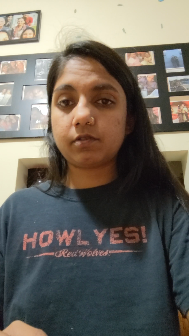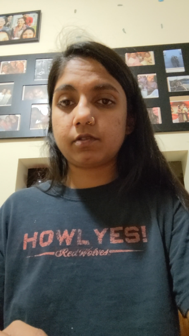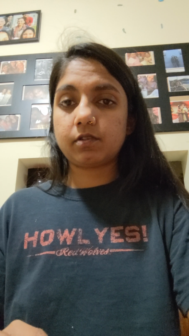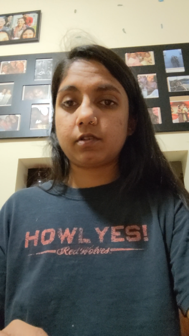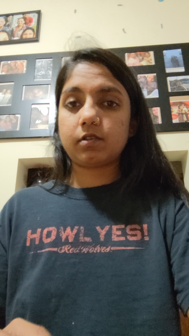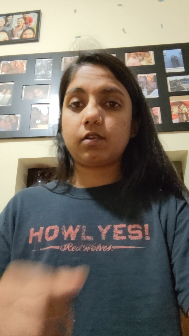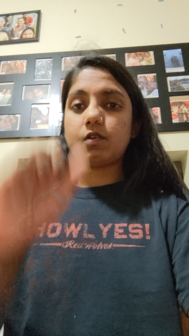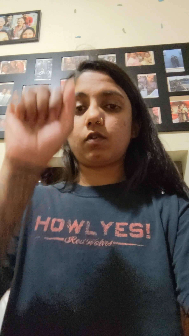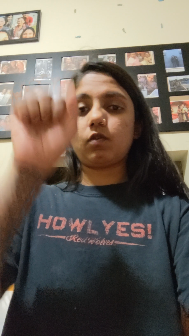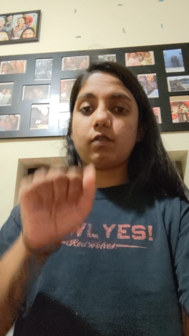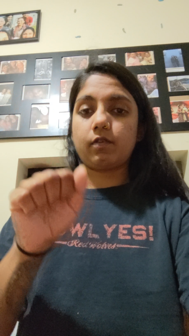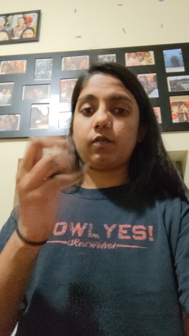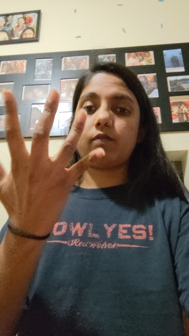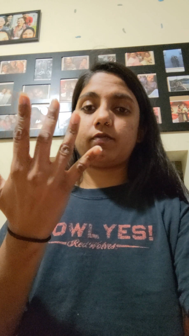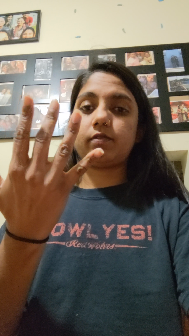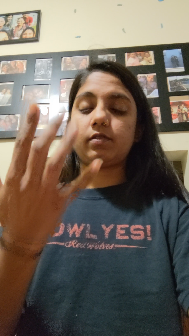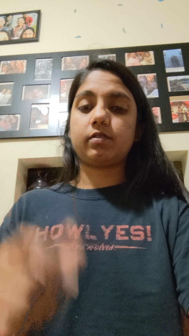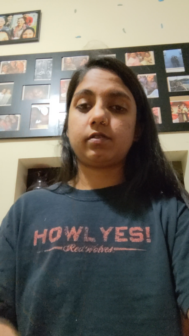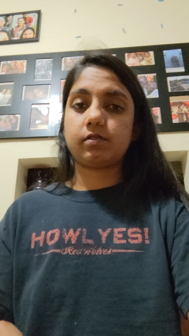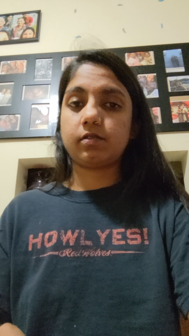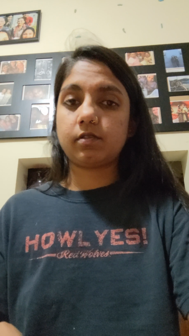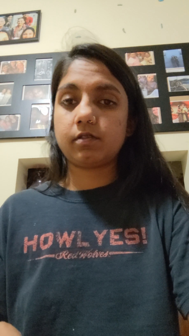gloves